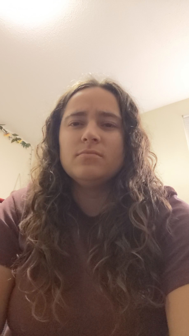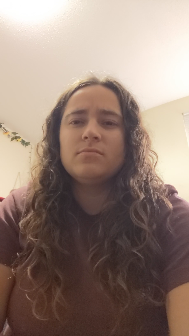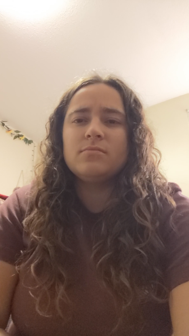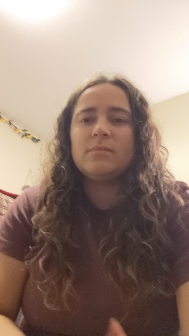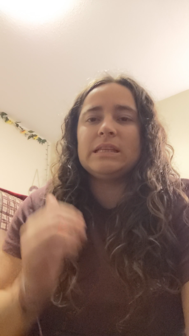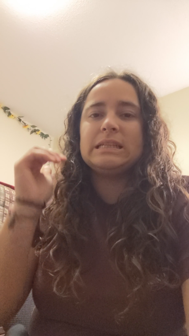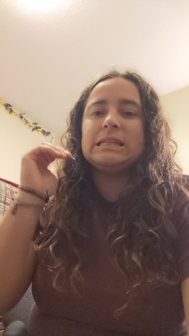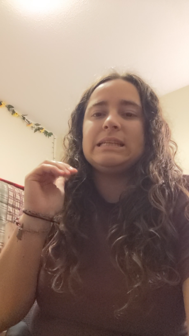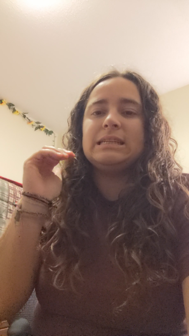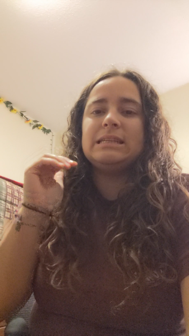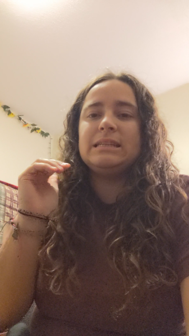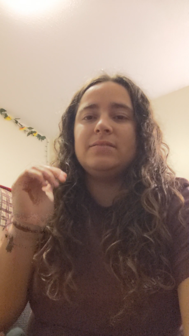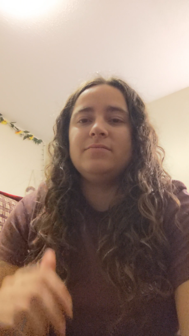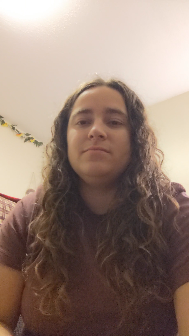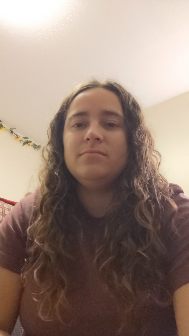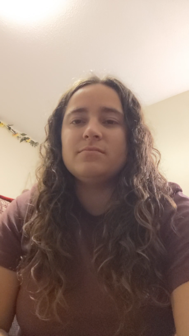little